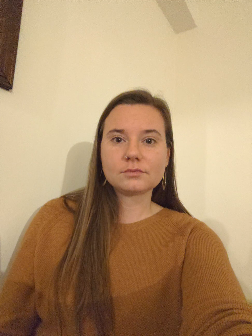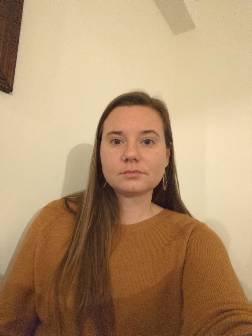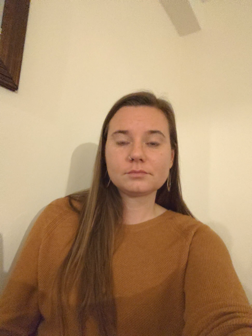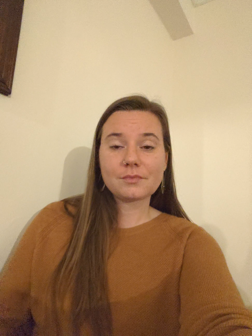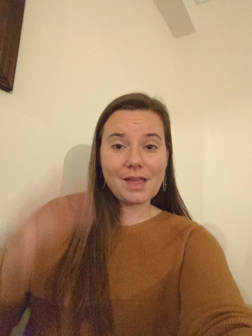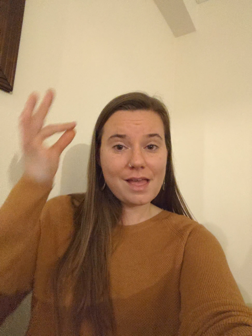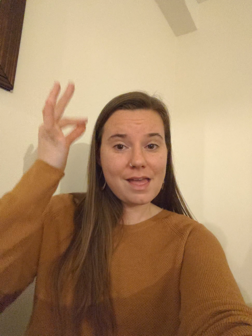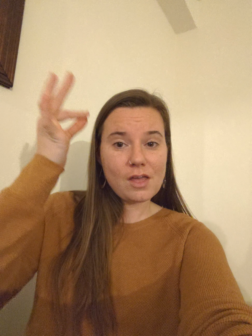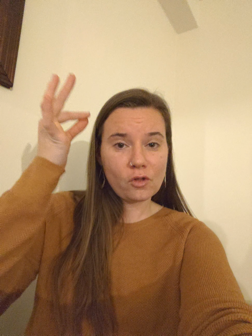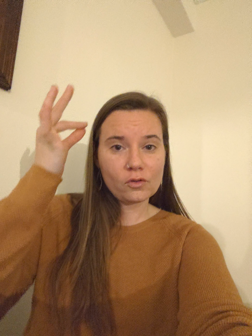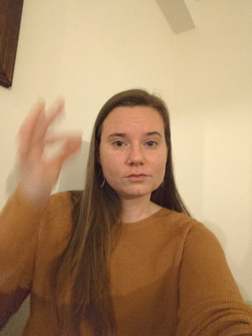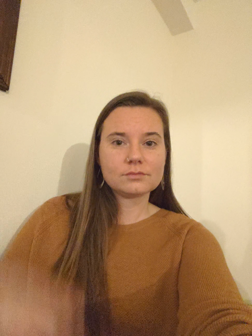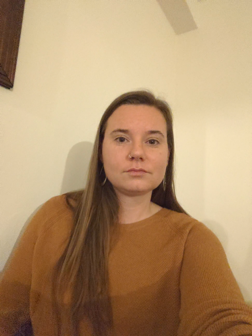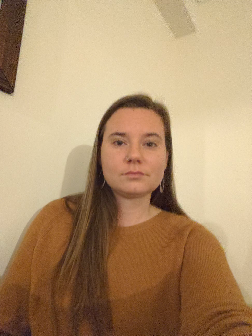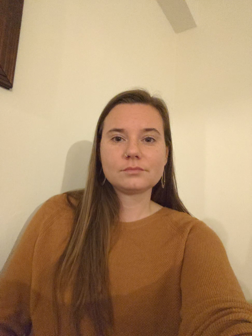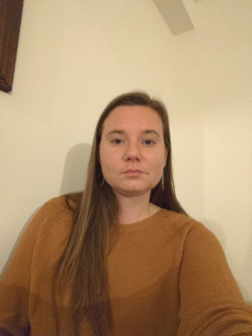hair